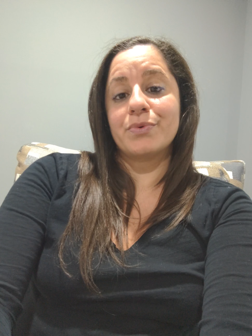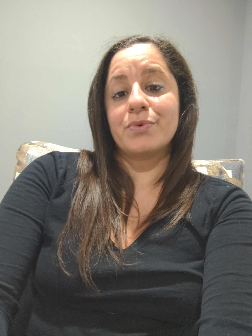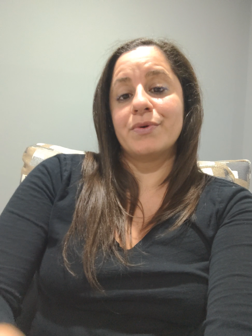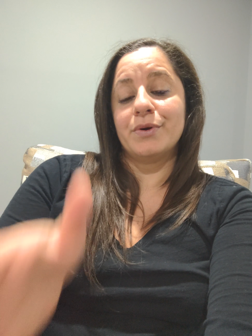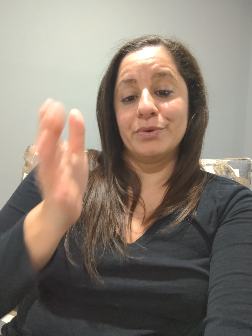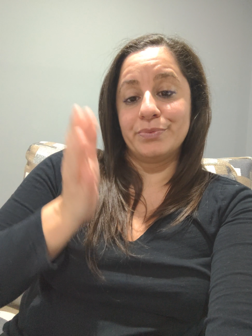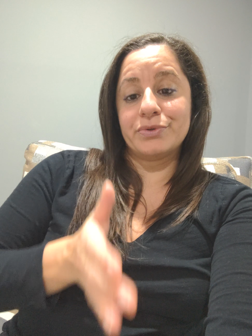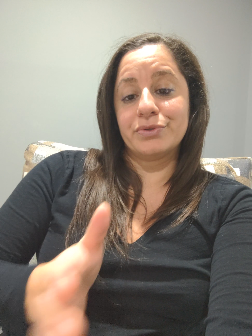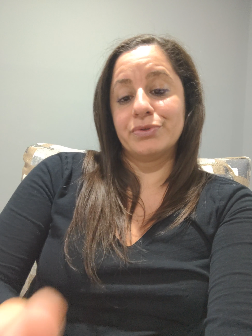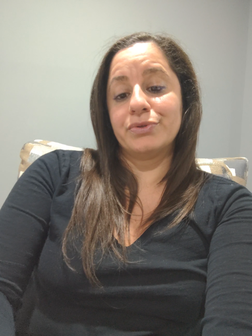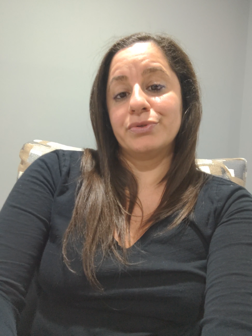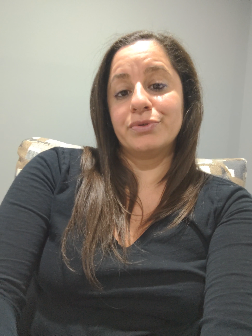person